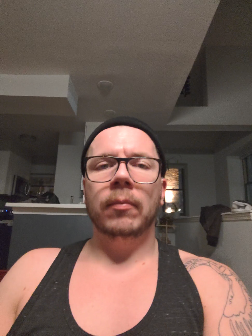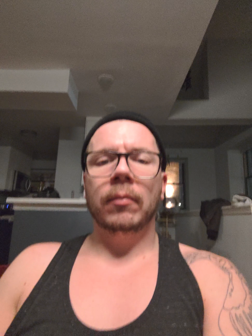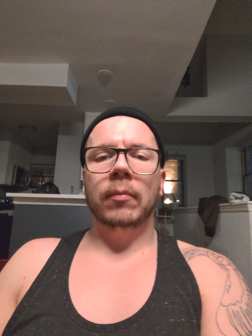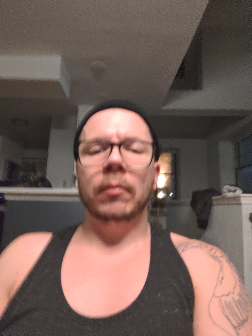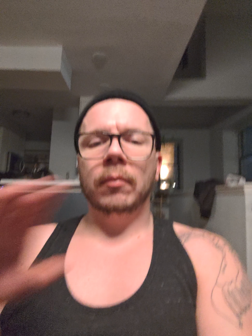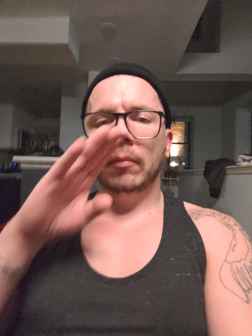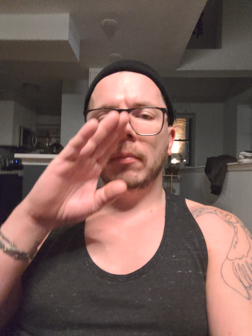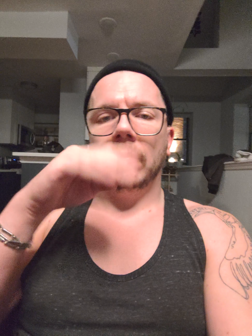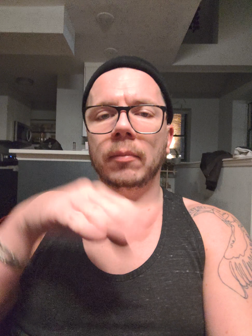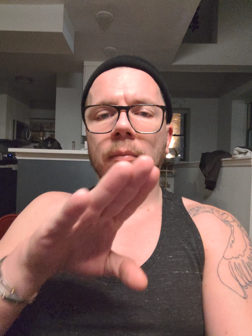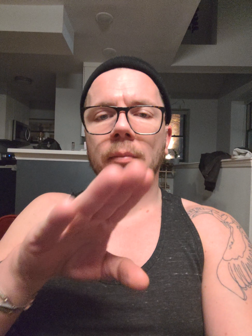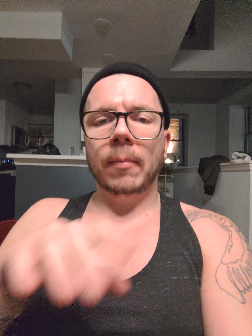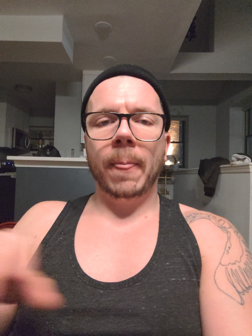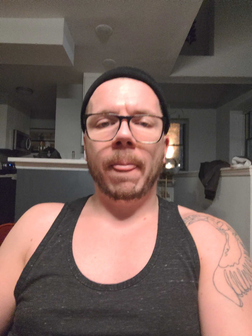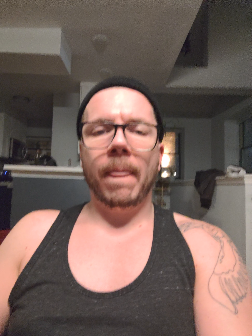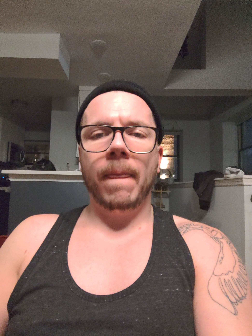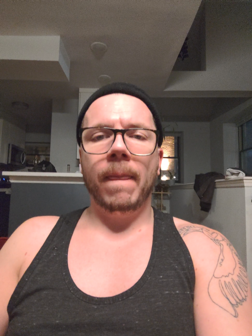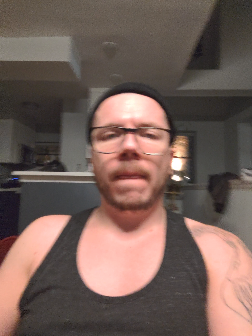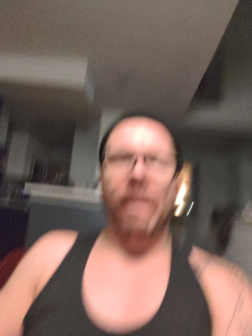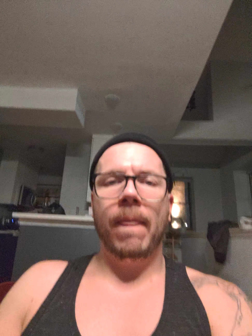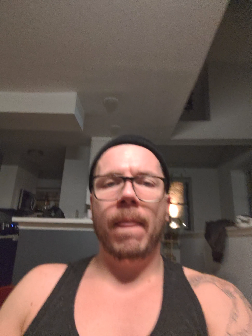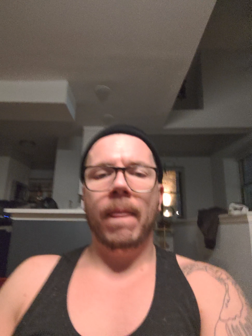elephant